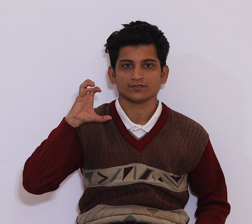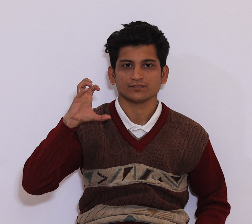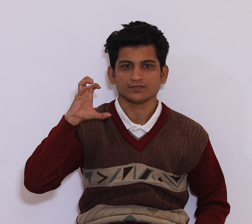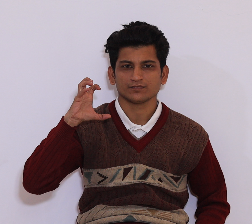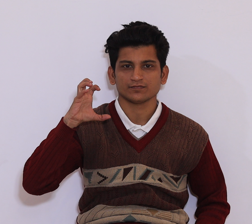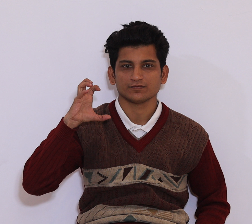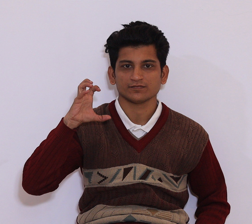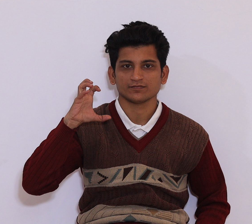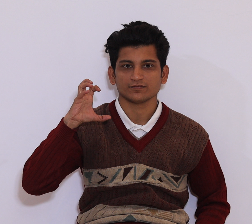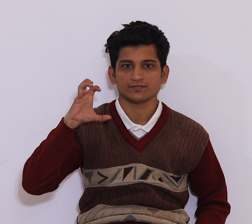stiff